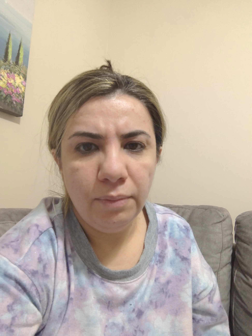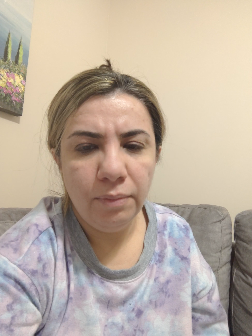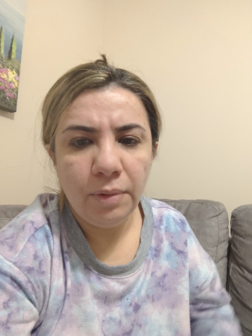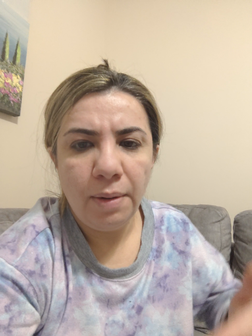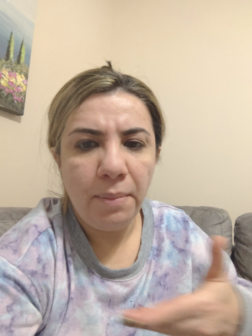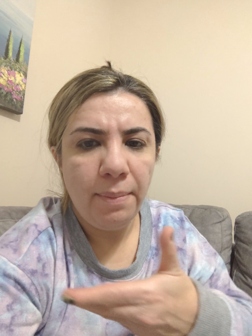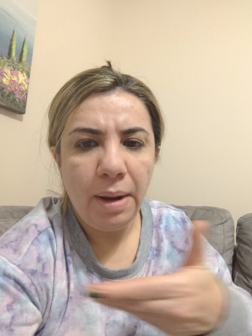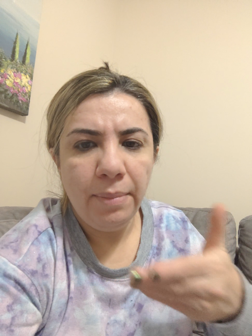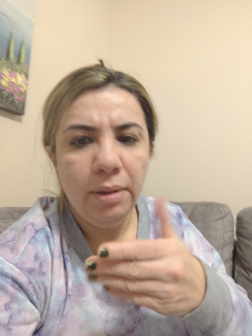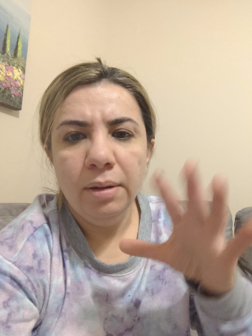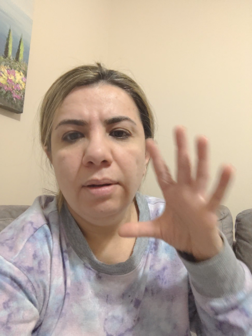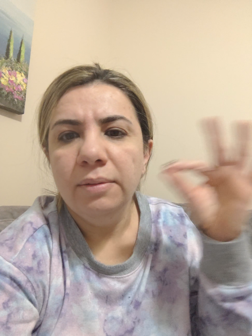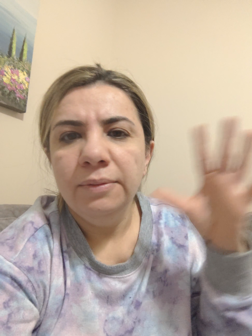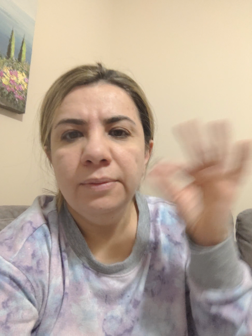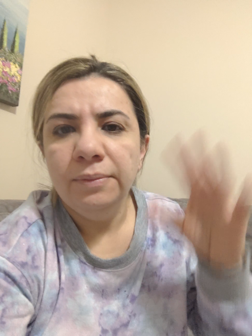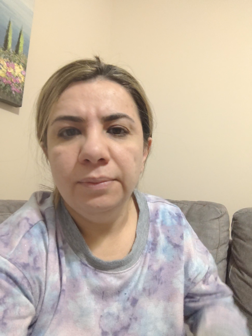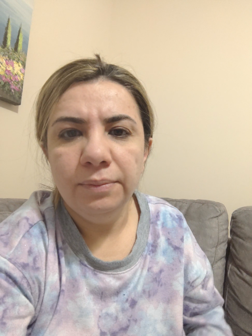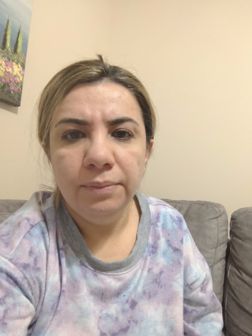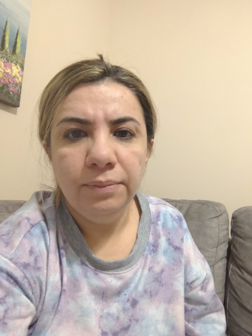kitty